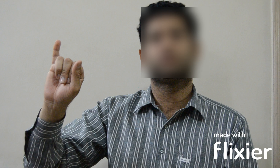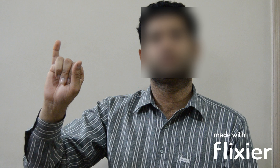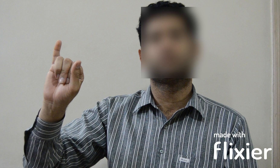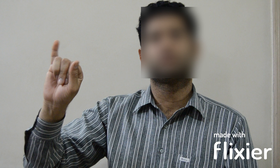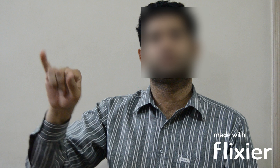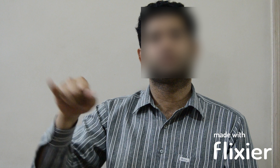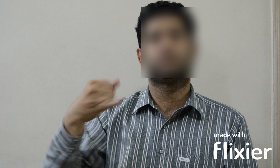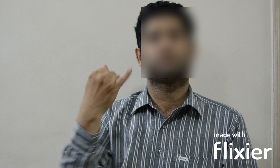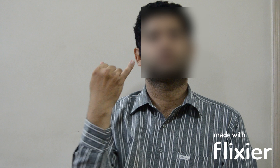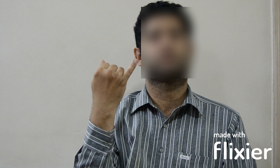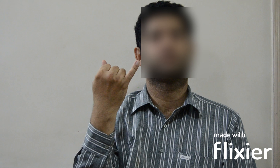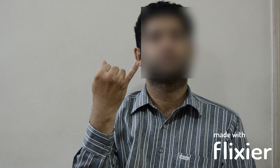ج